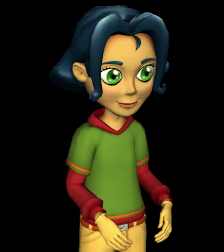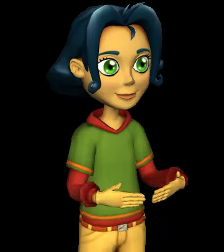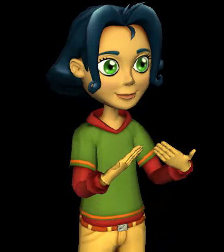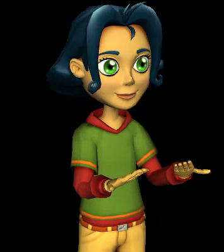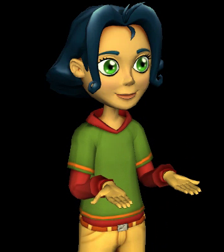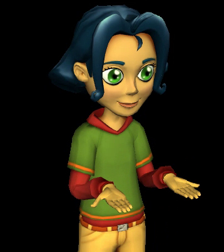لذا